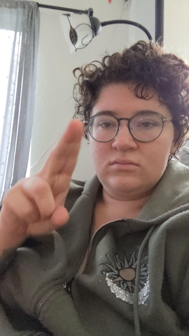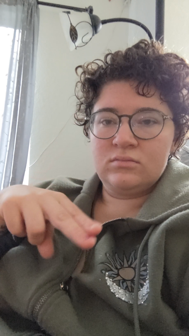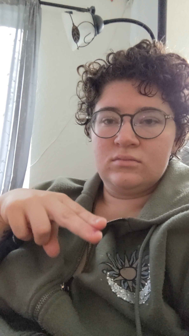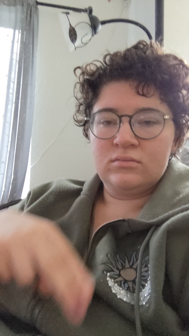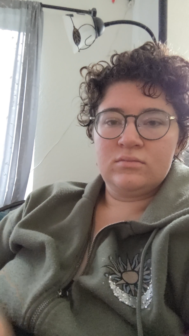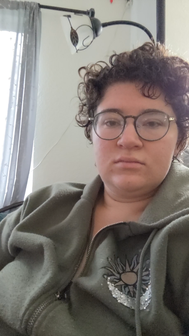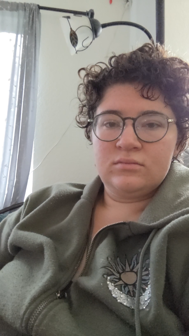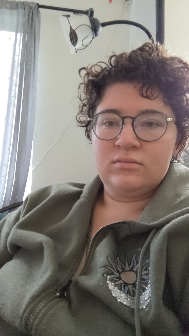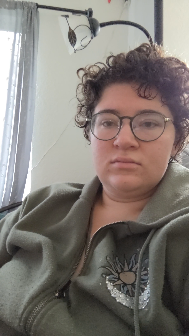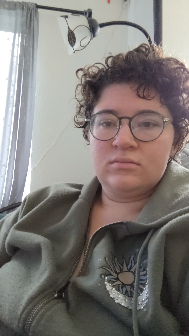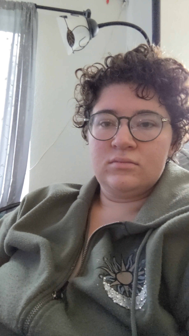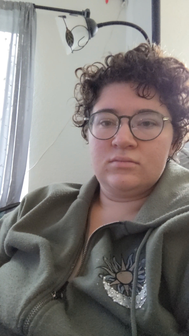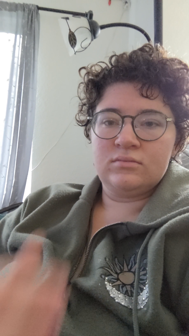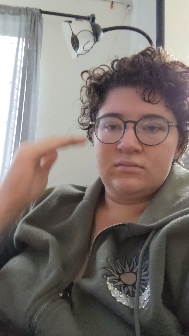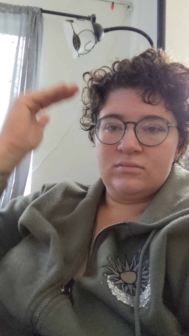big